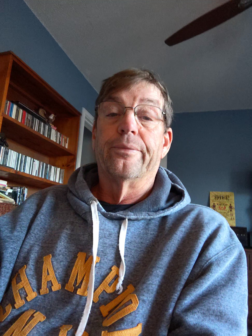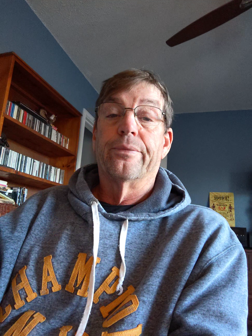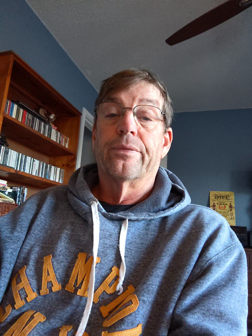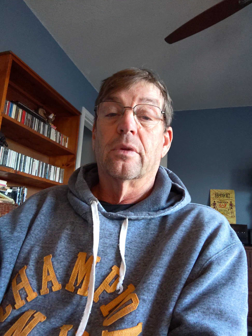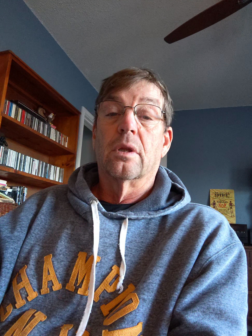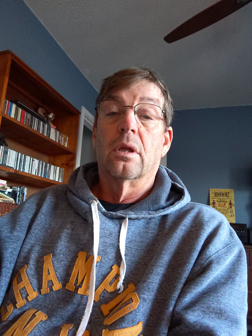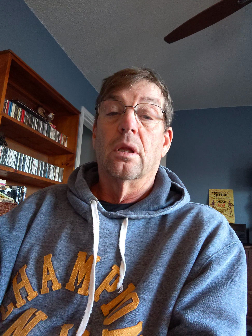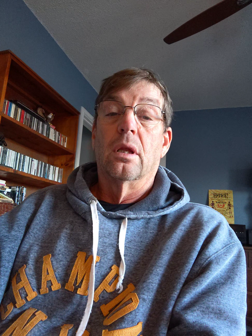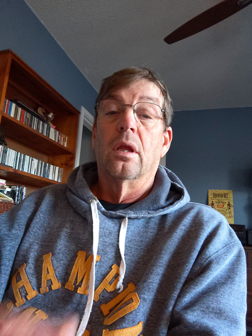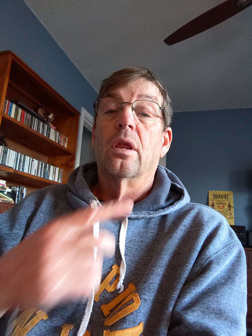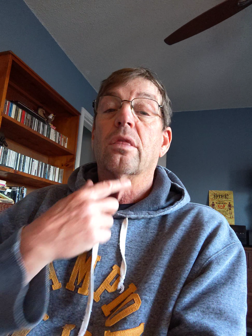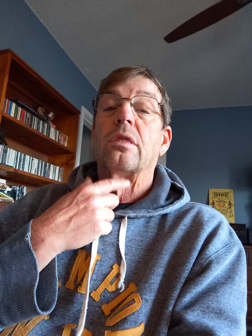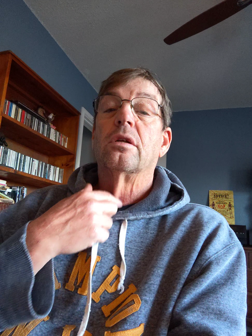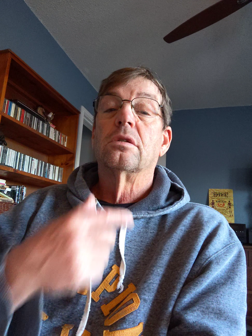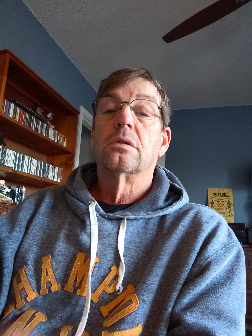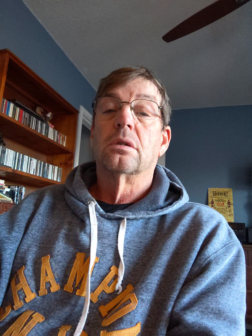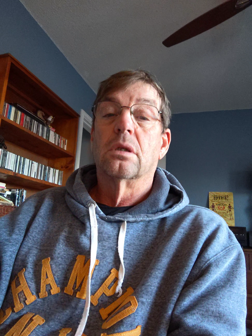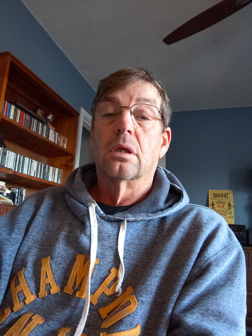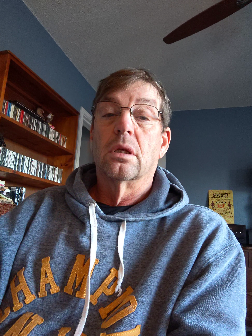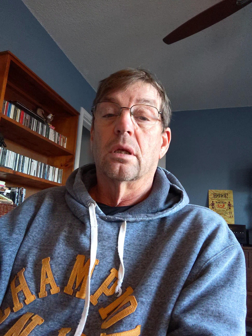thirsty